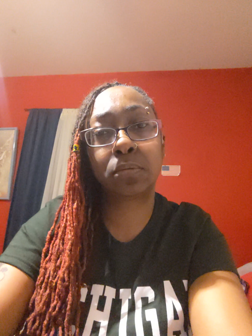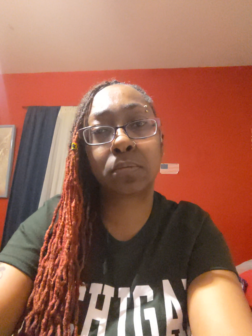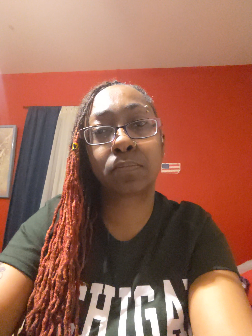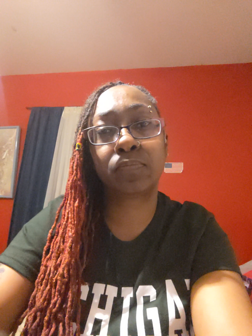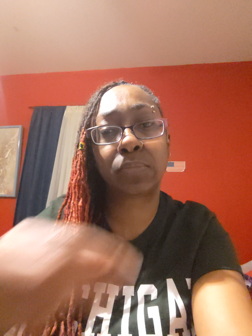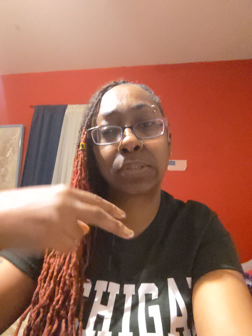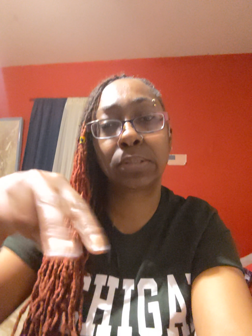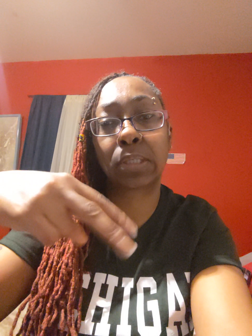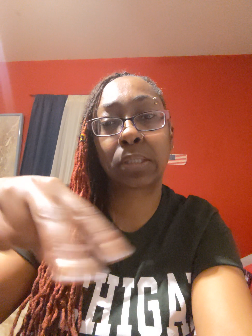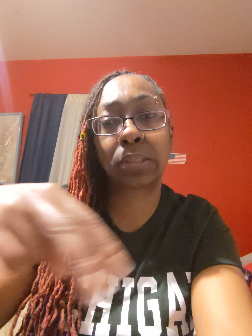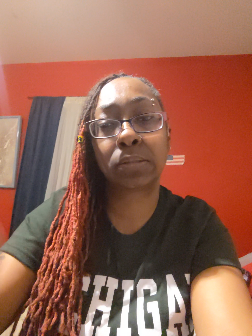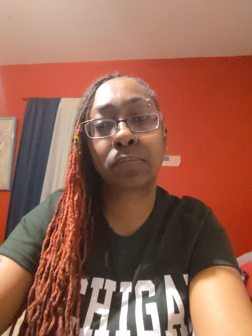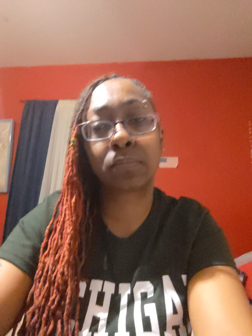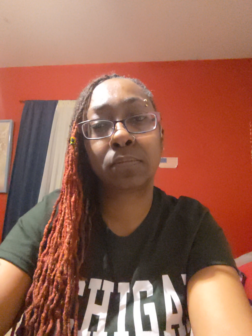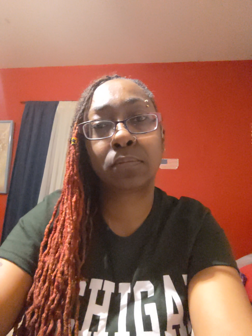dance